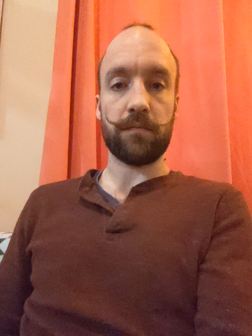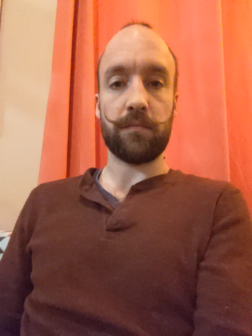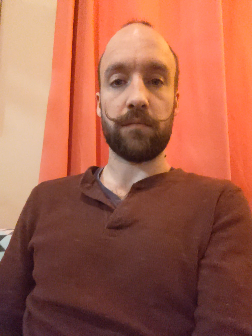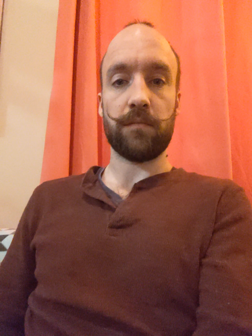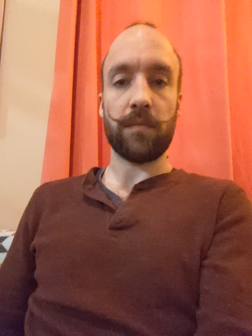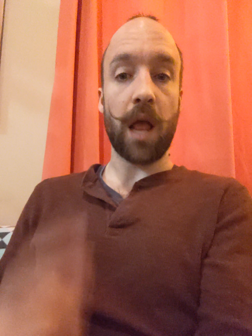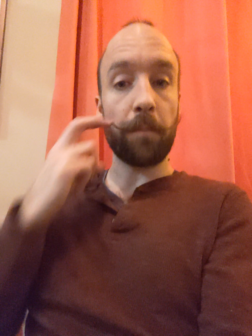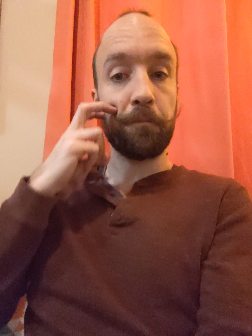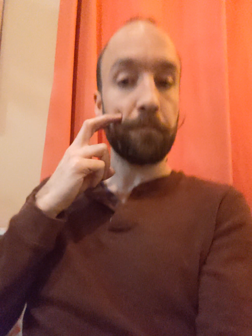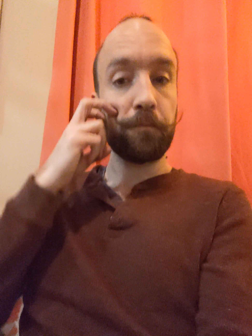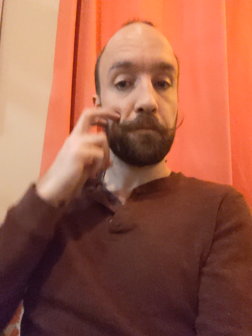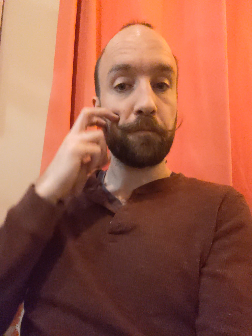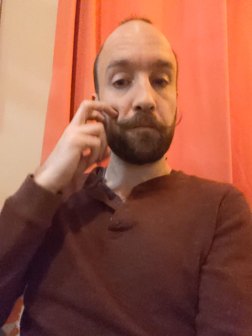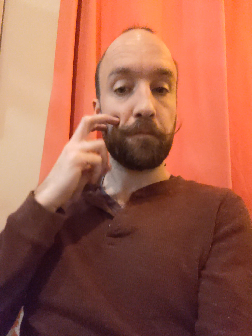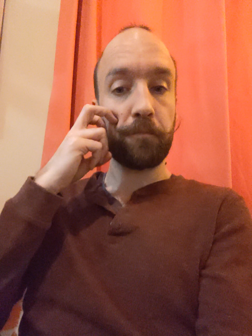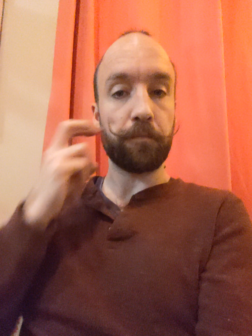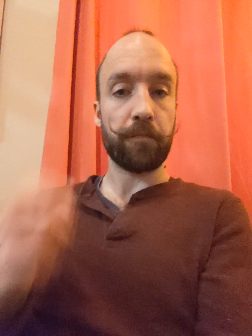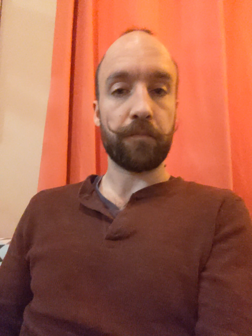gum